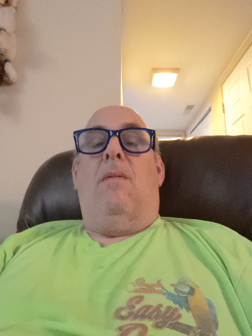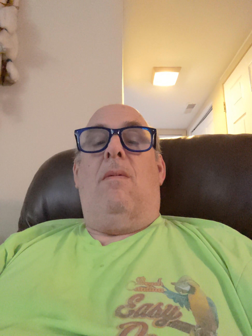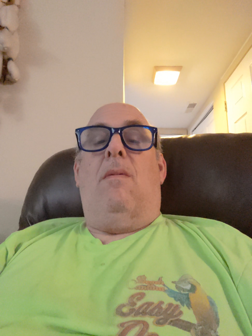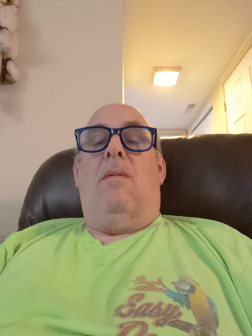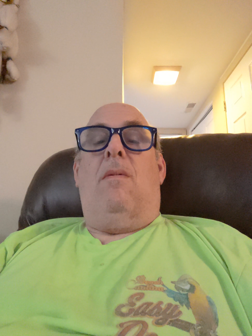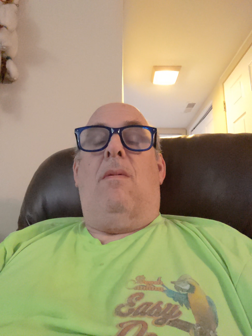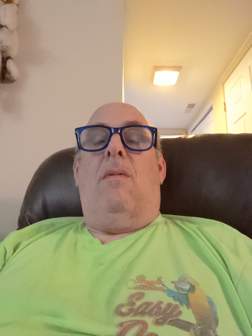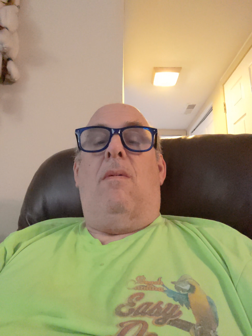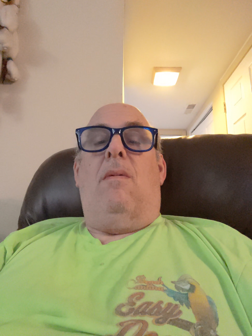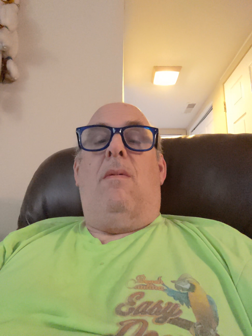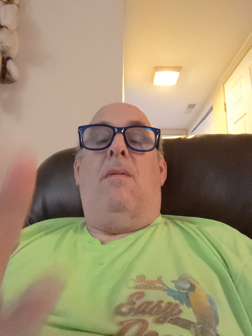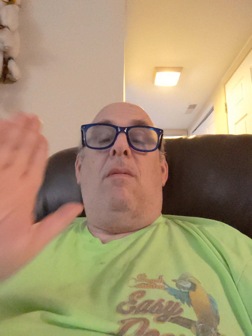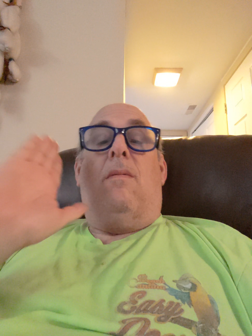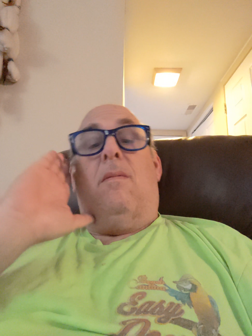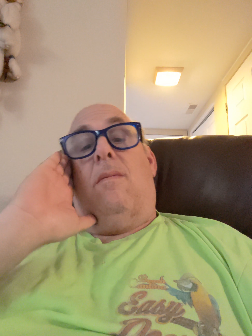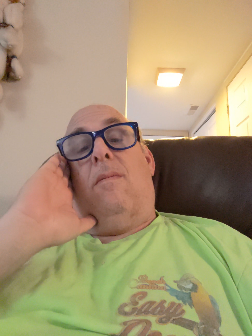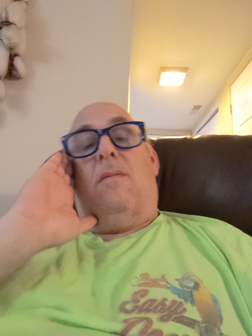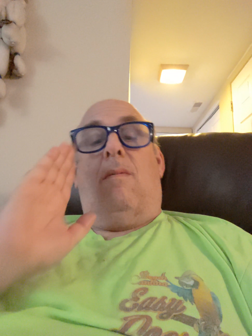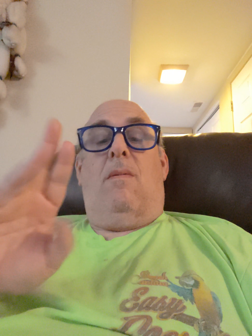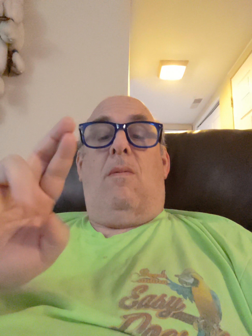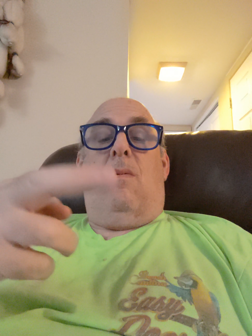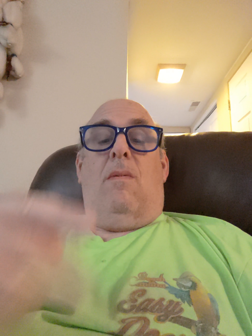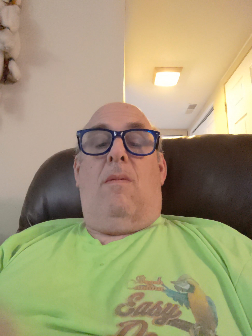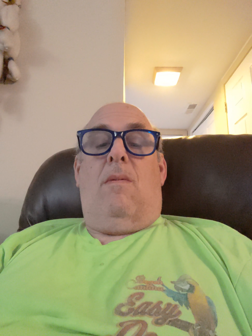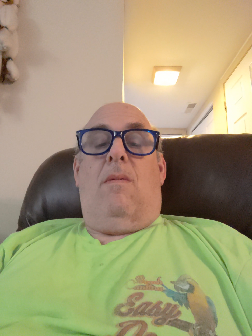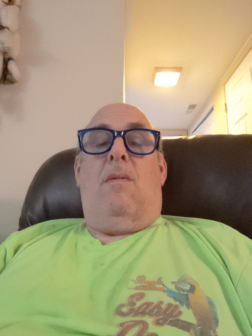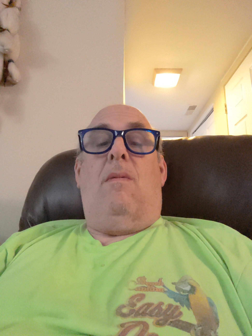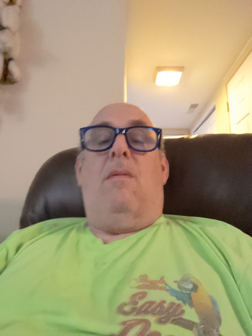bedroom